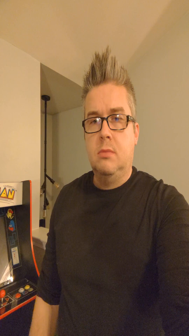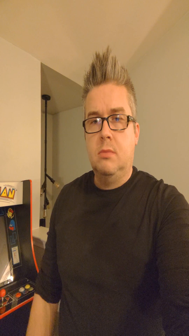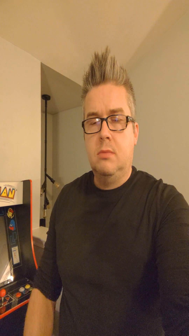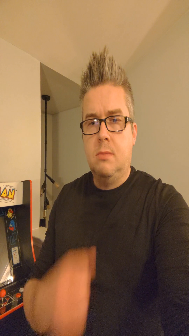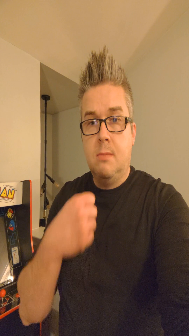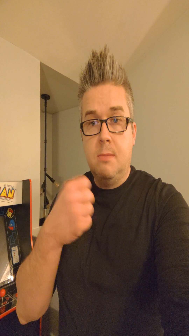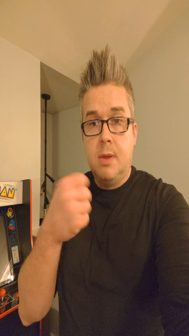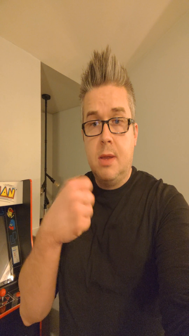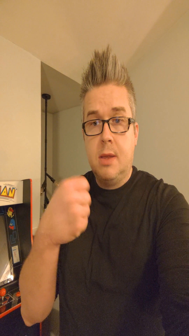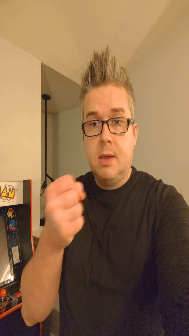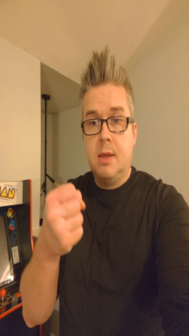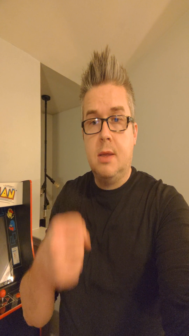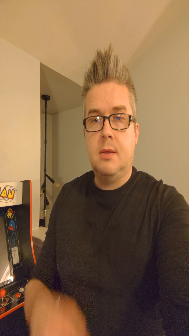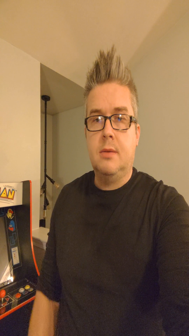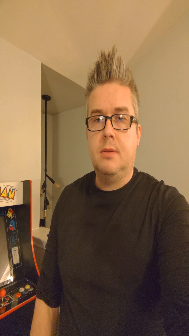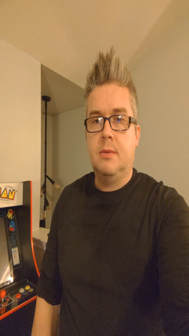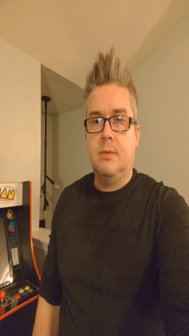make